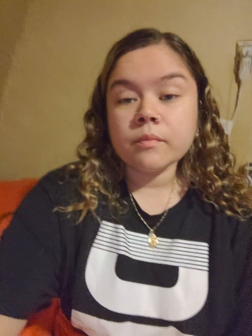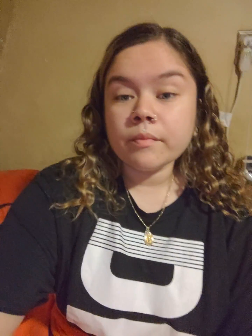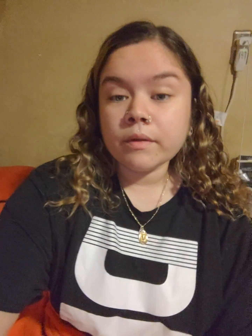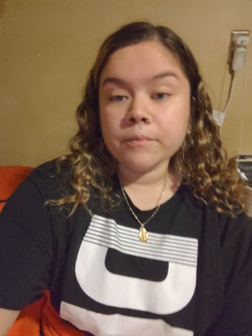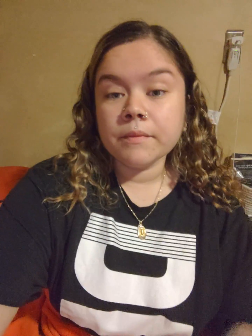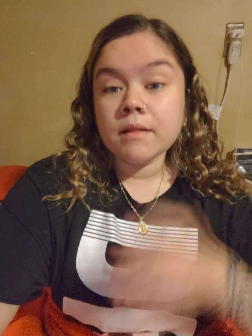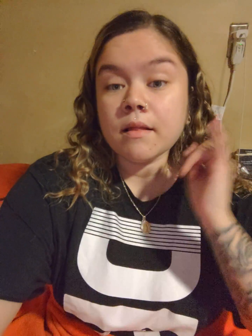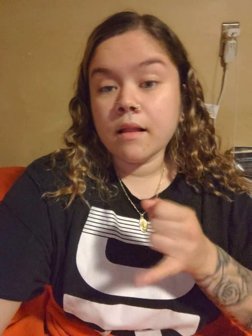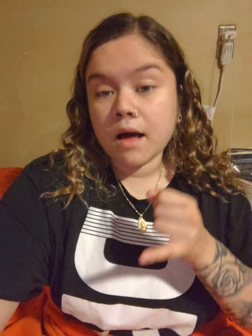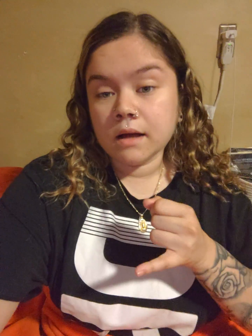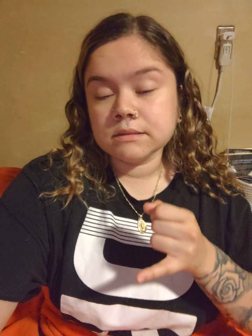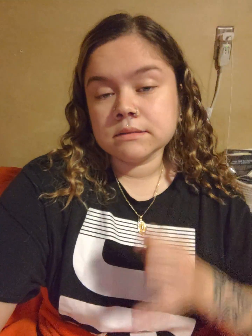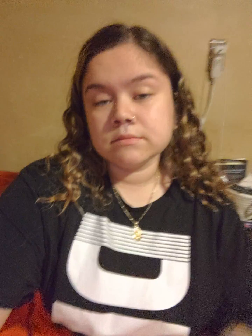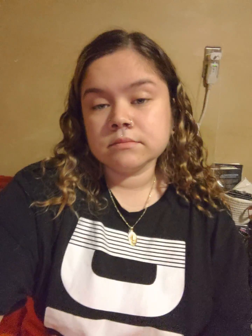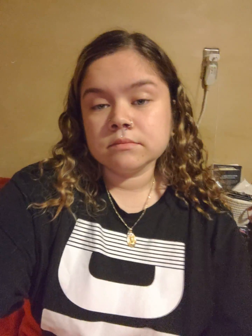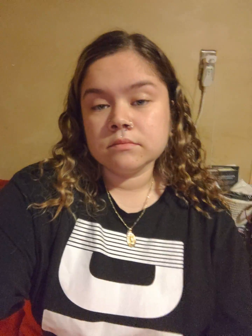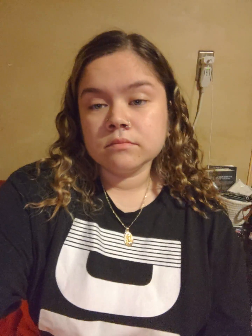last